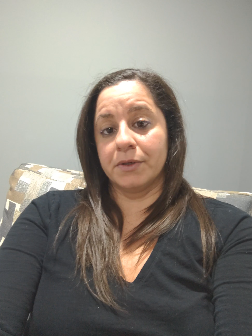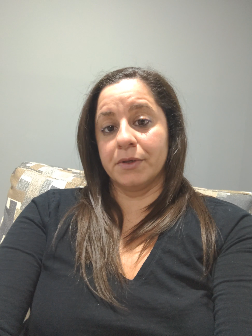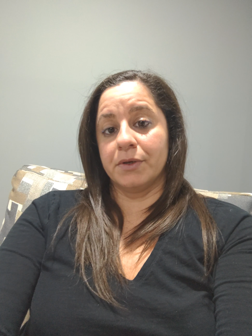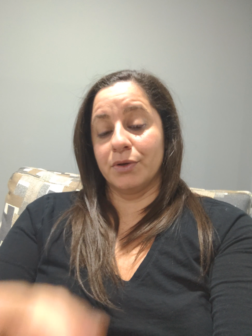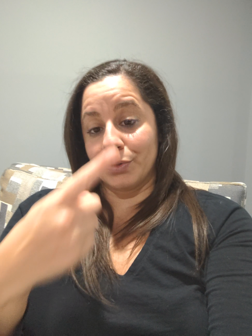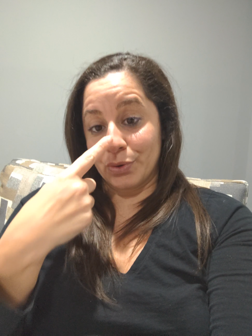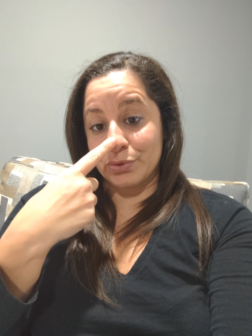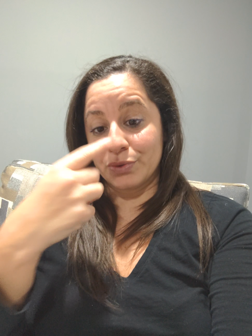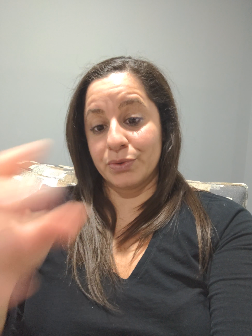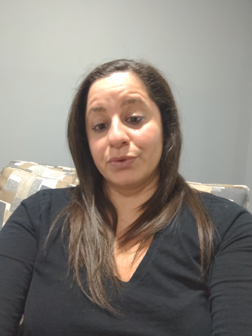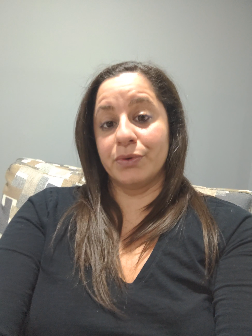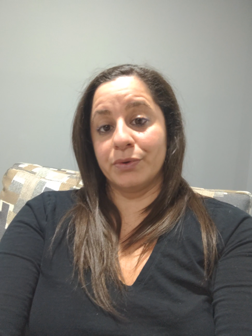nose